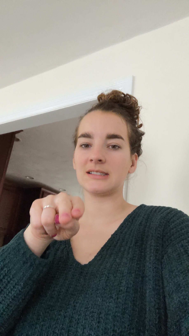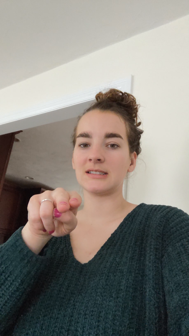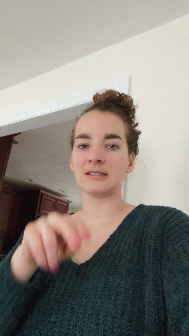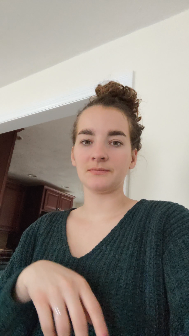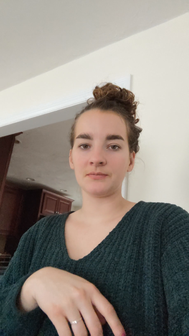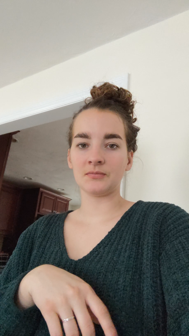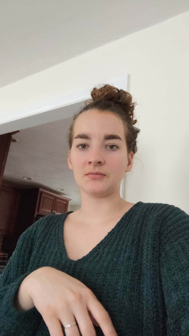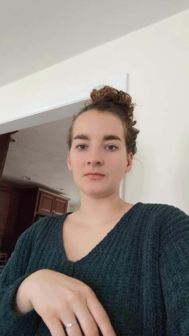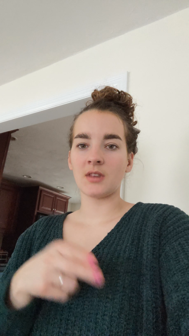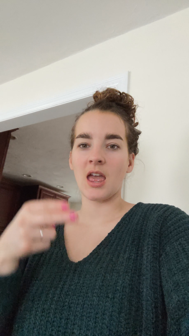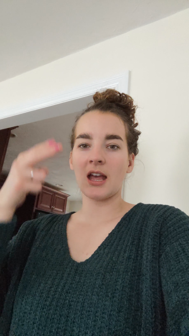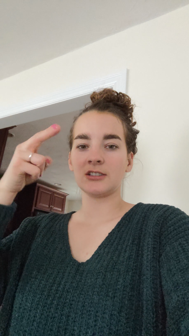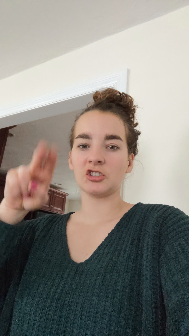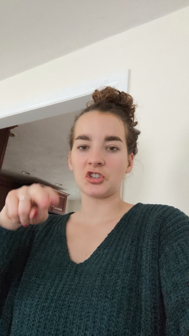high chair